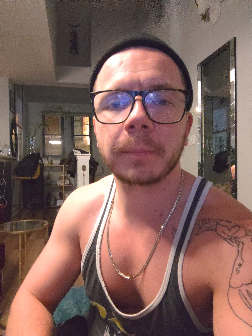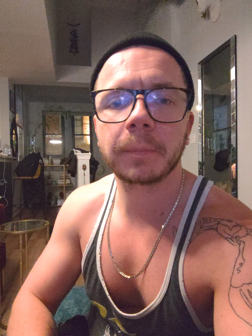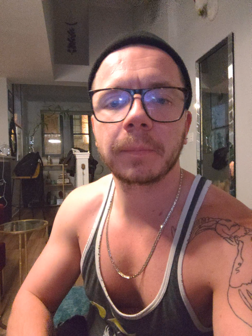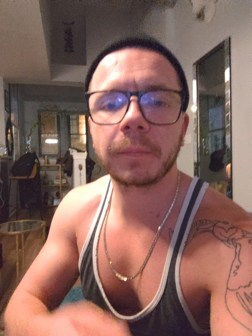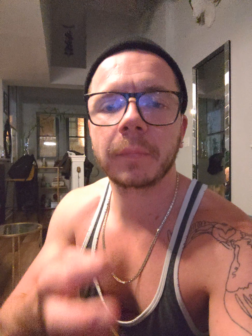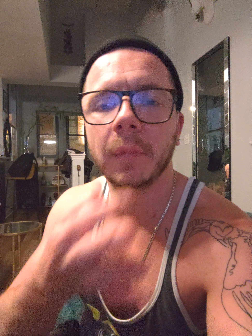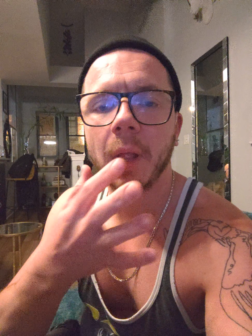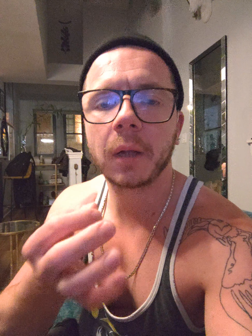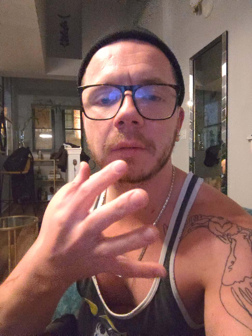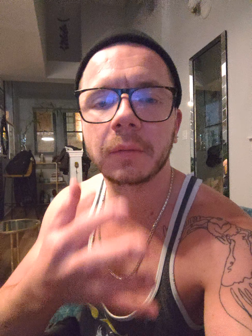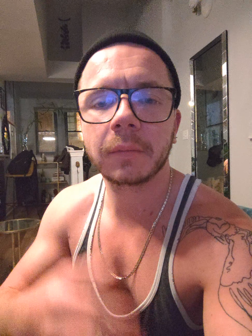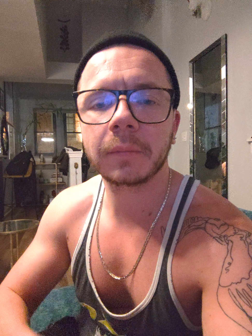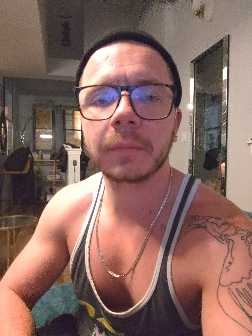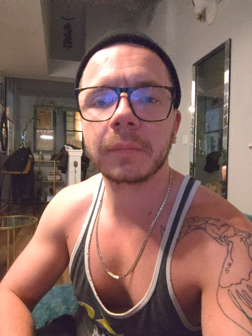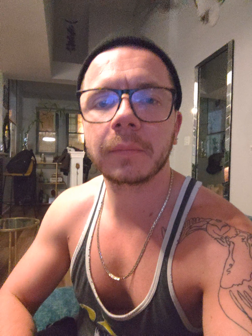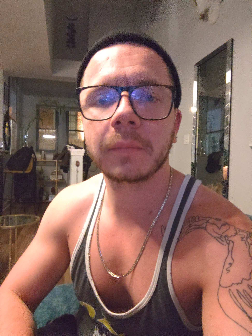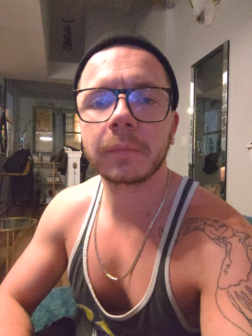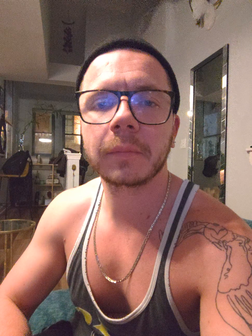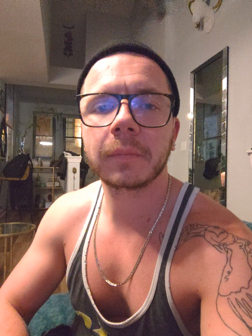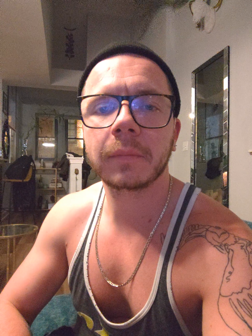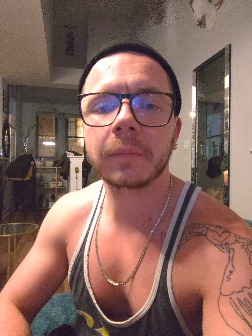snack